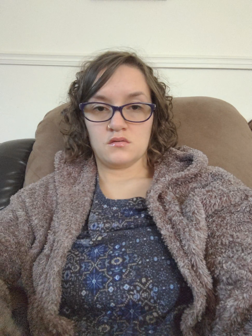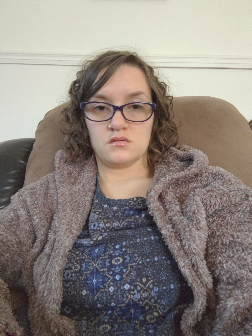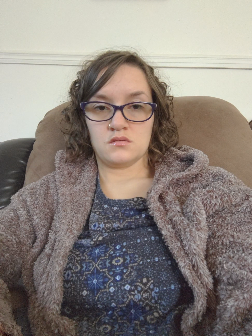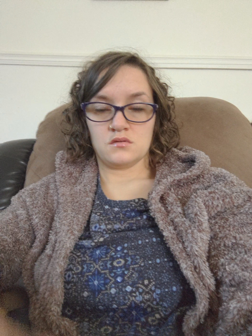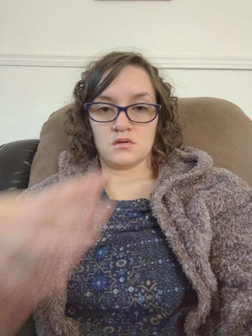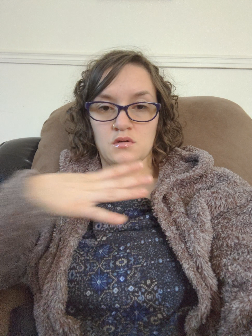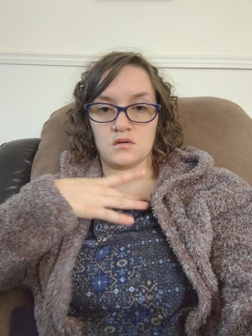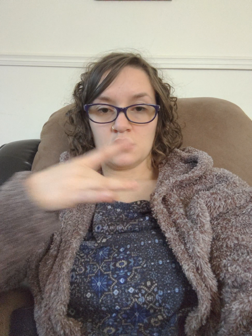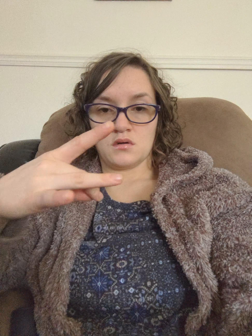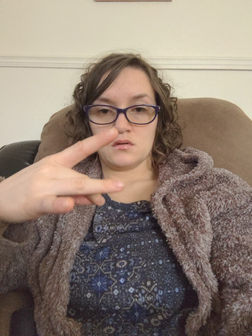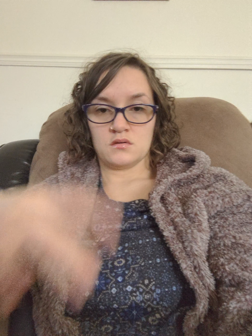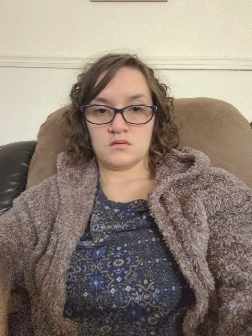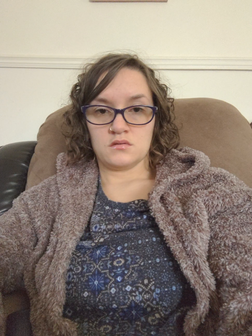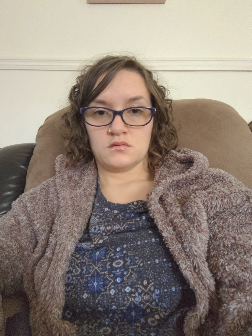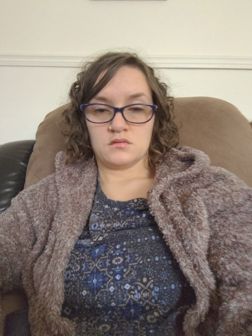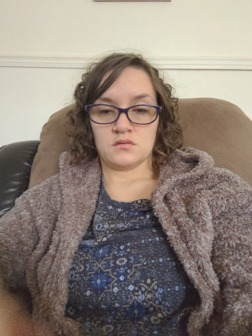like